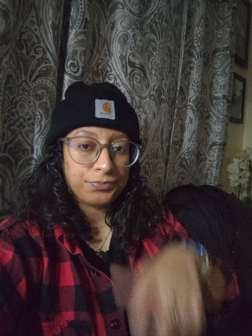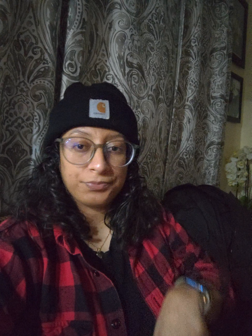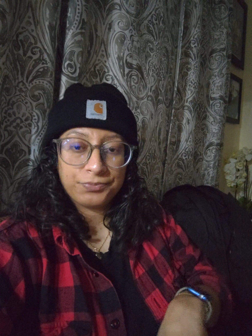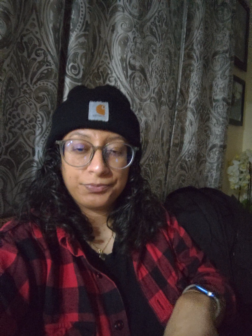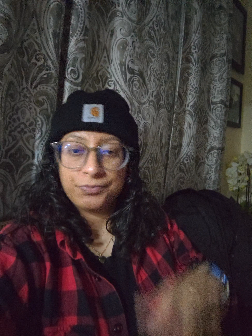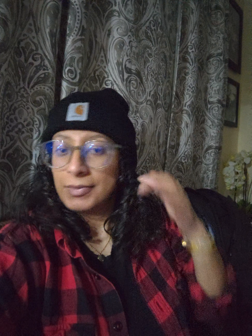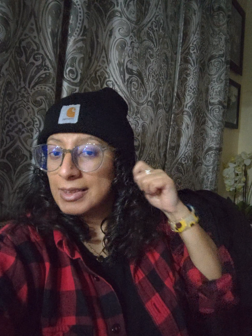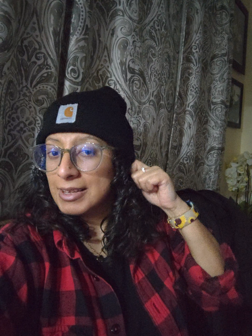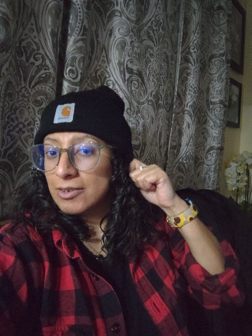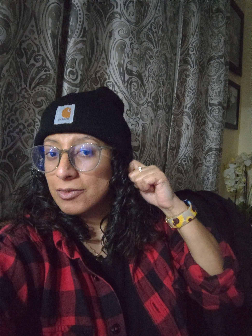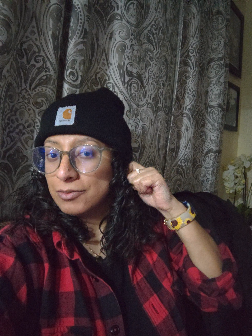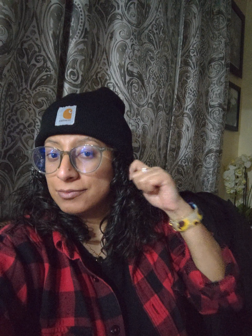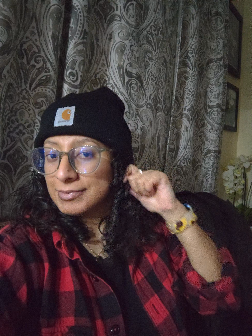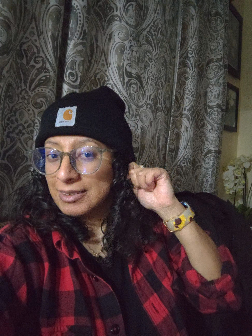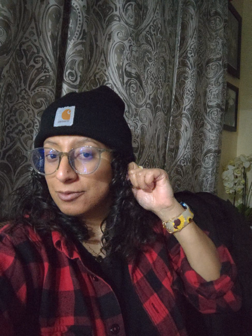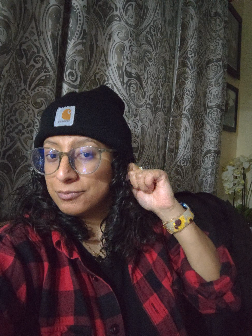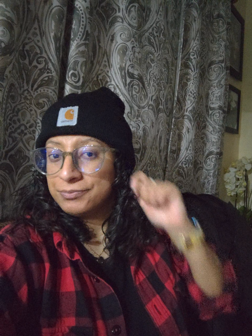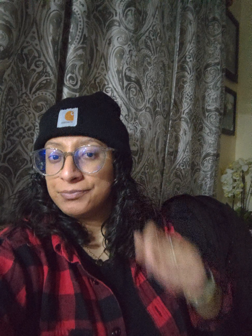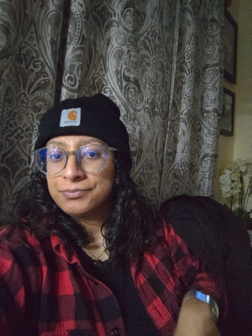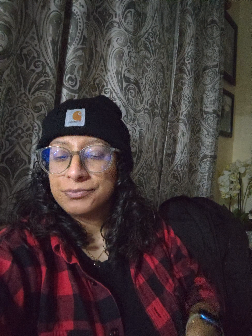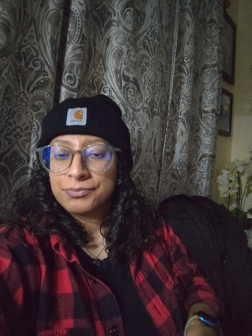ear